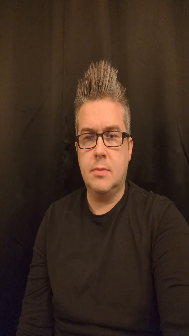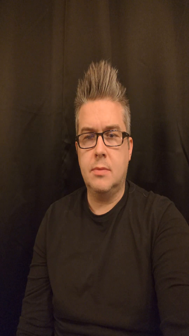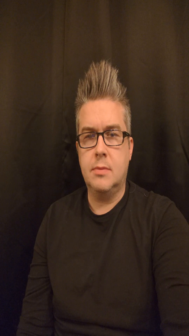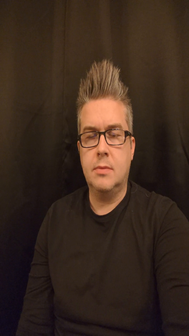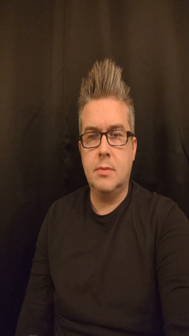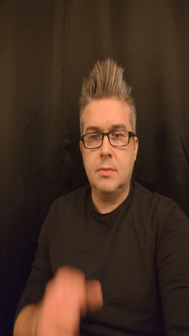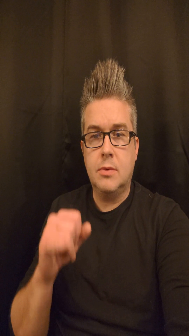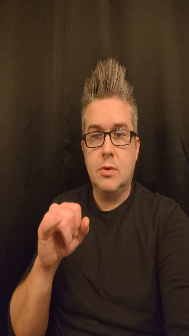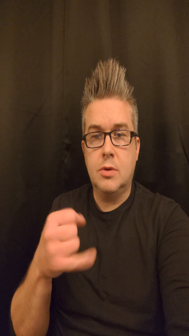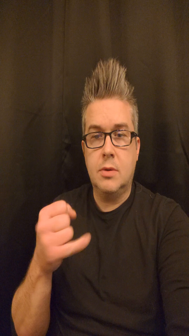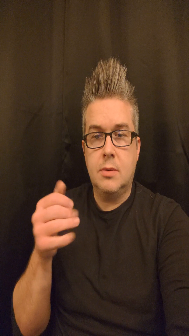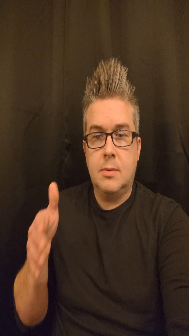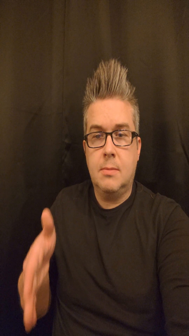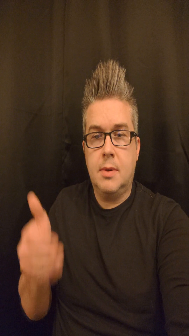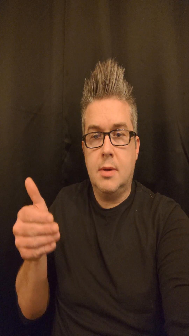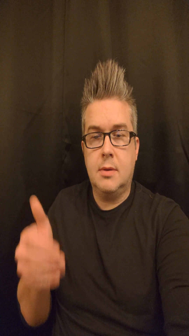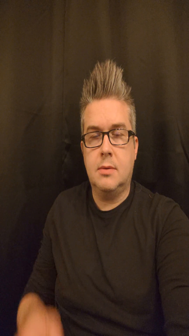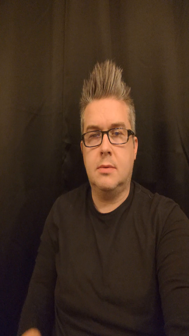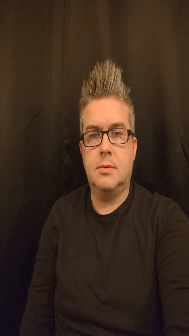jeans